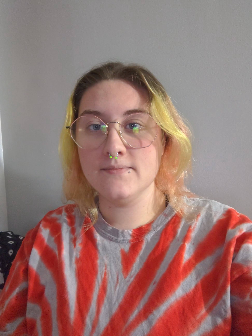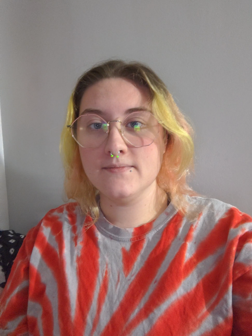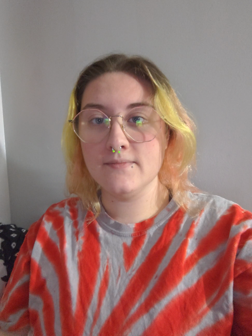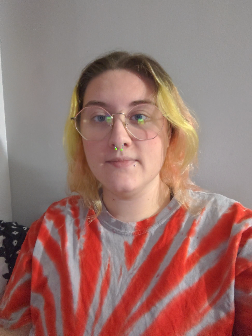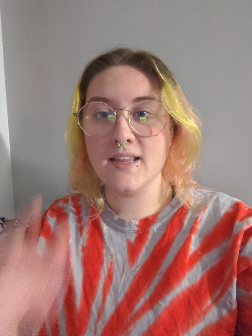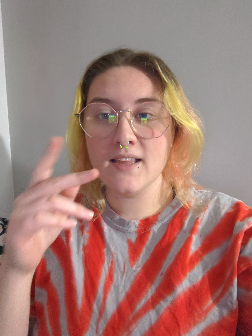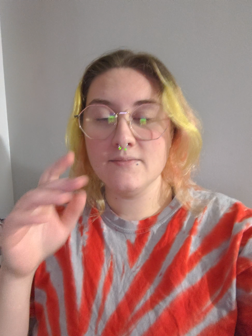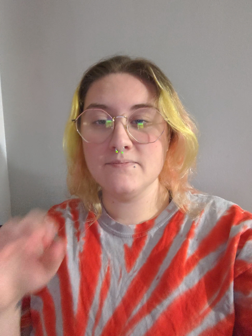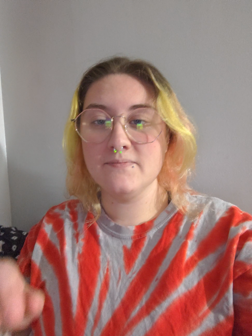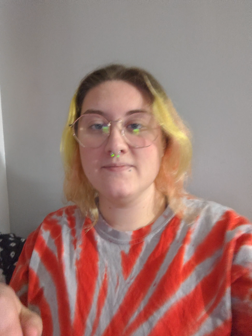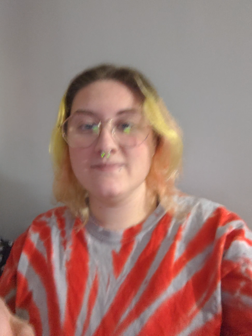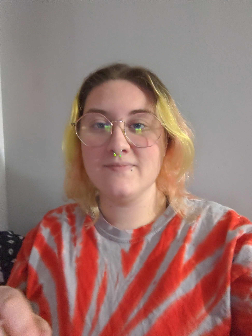kitty